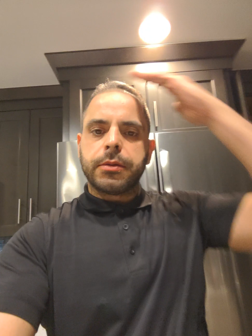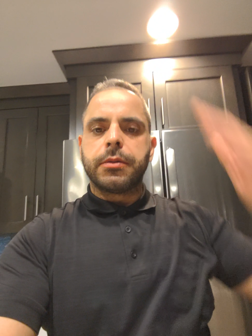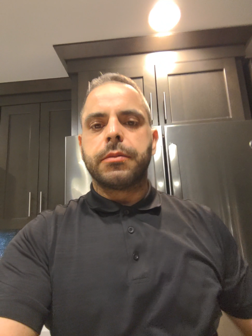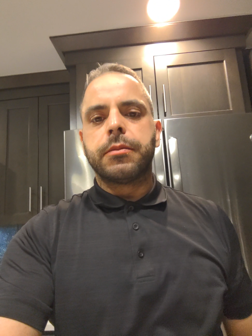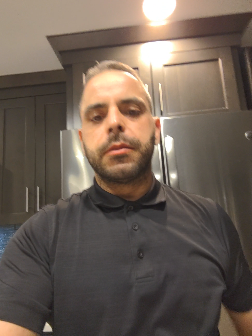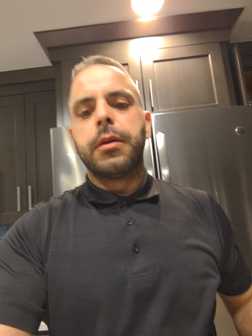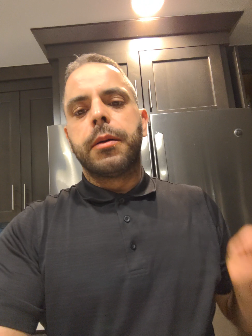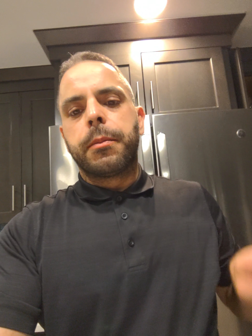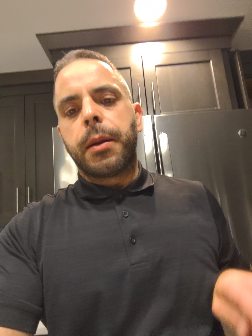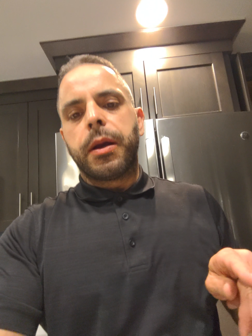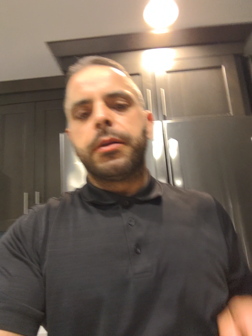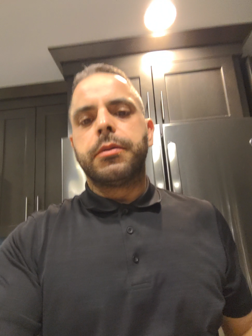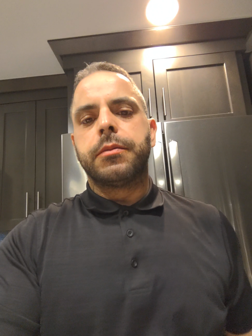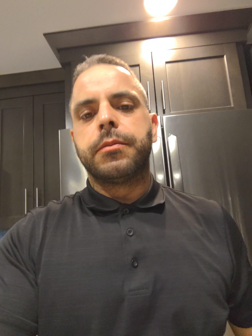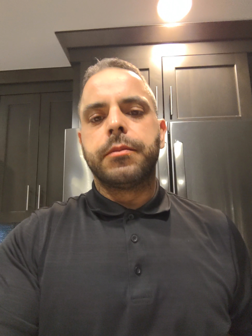puppy